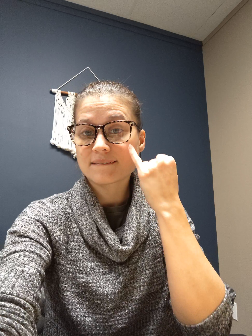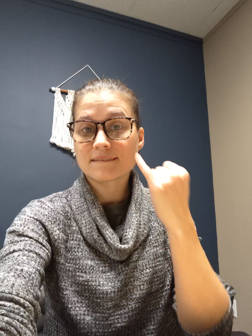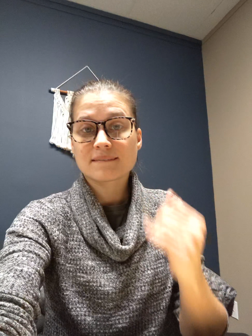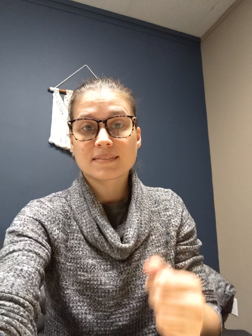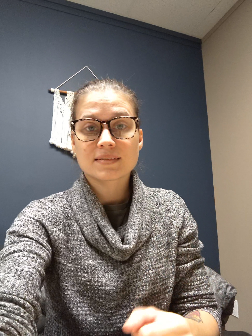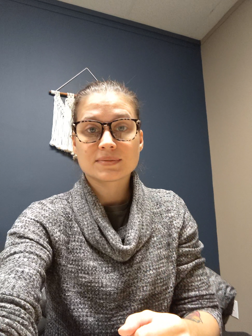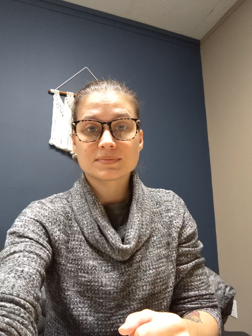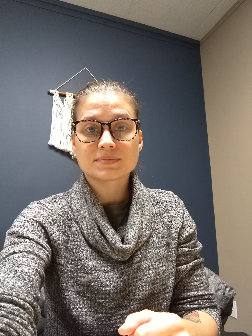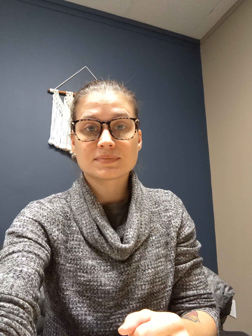if